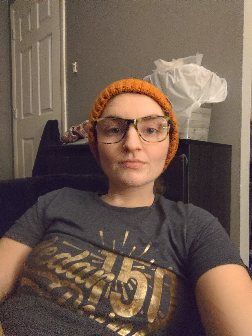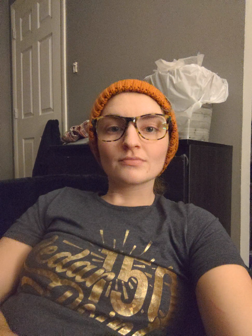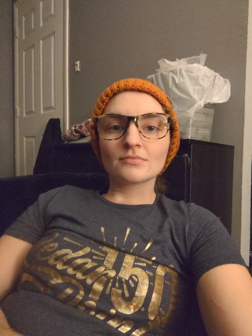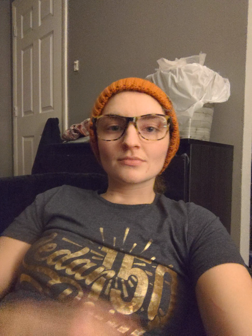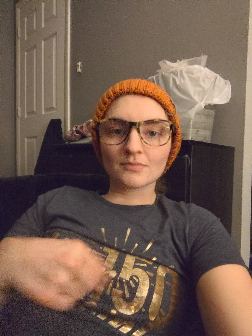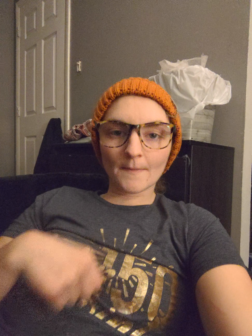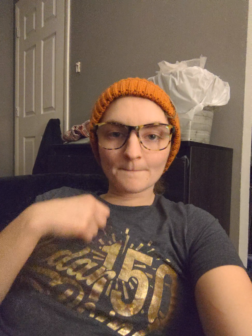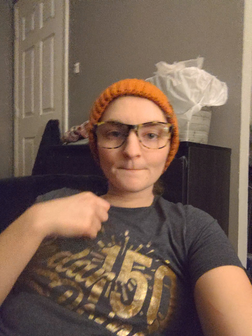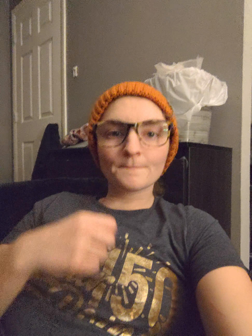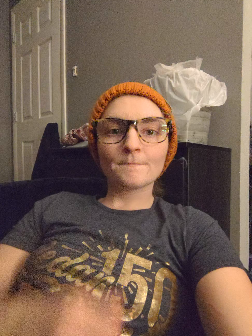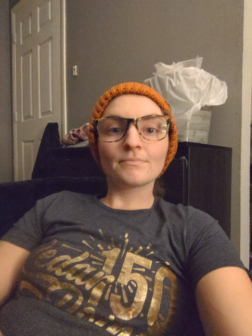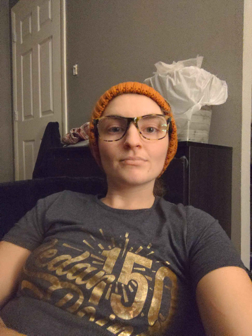zipper